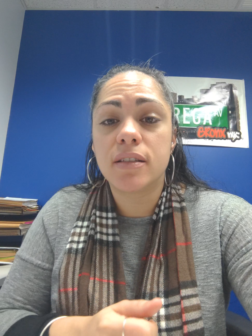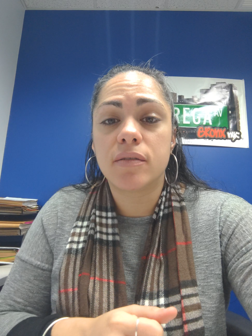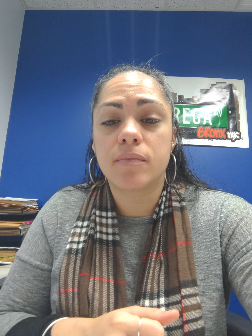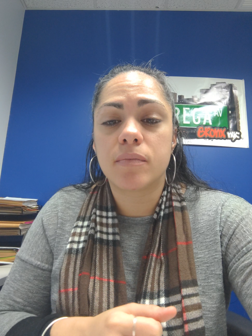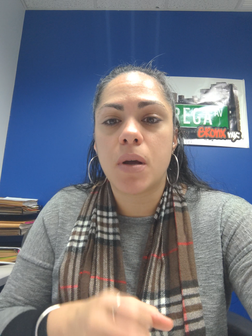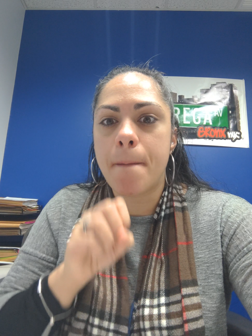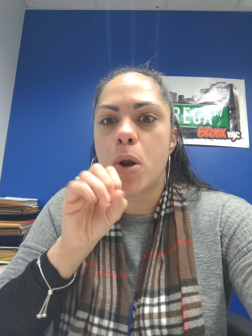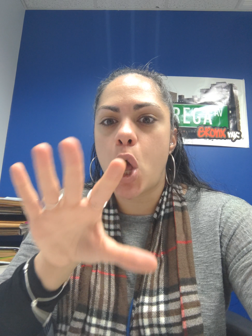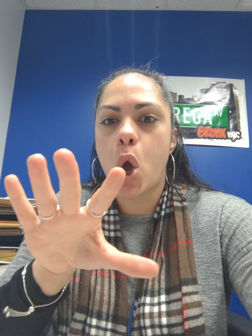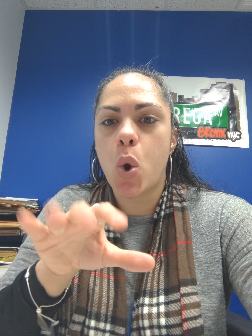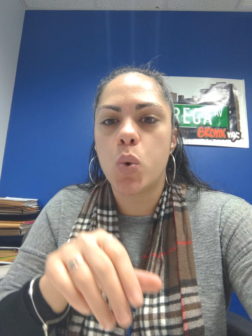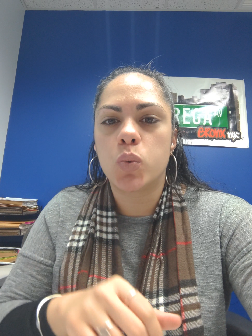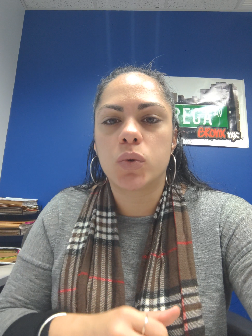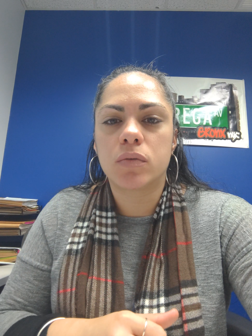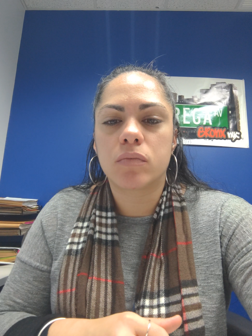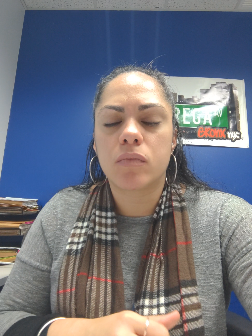blow